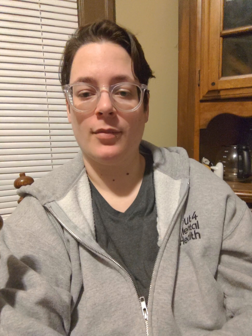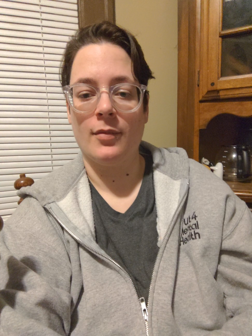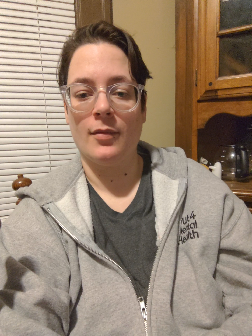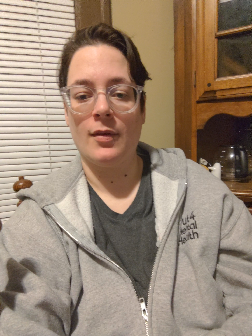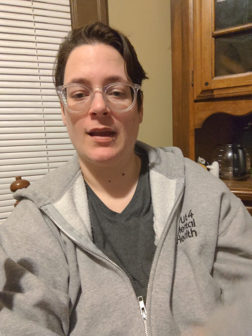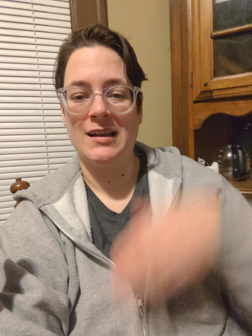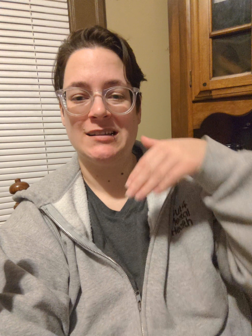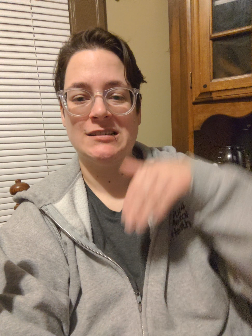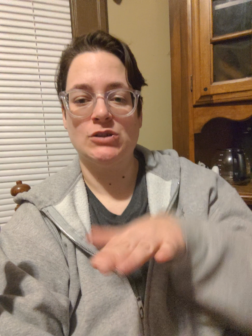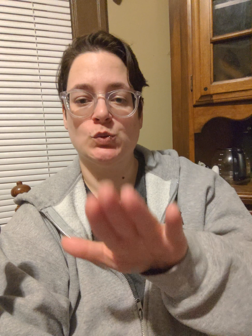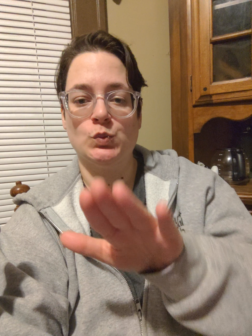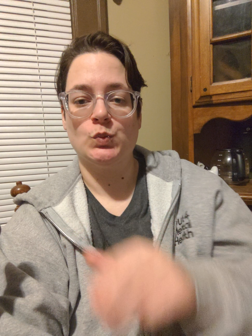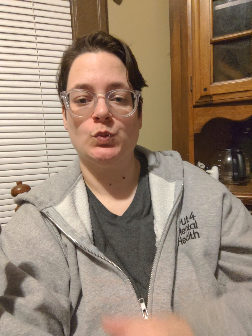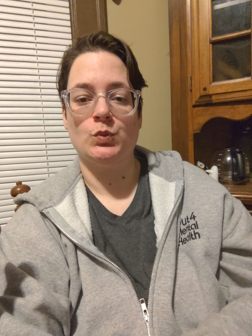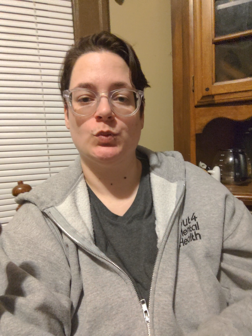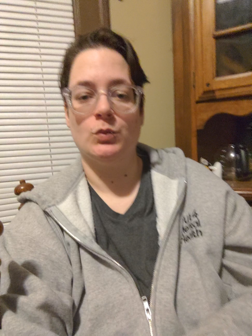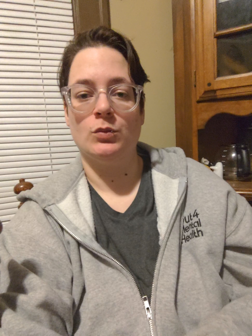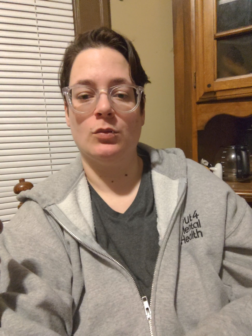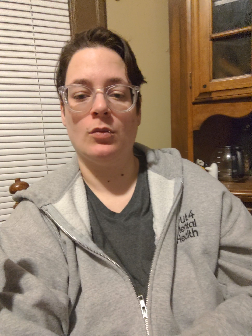into